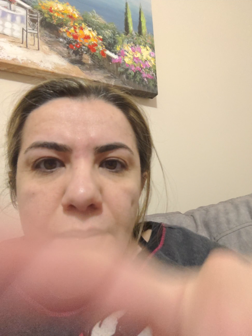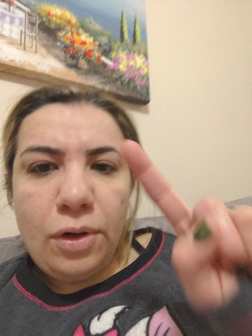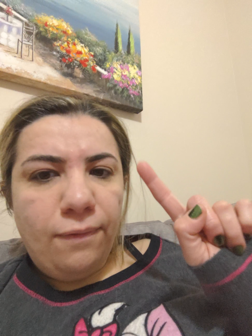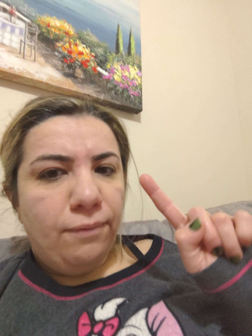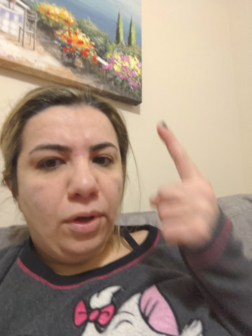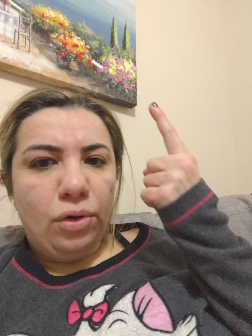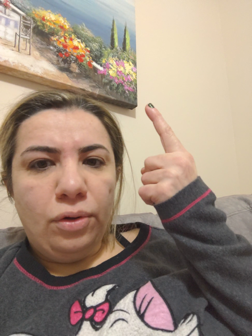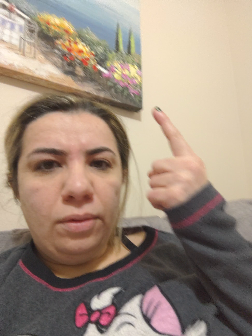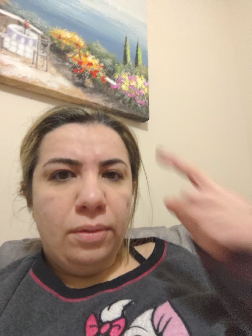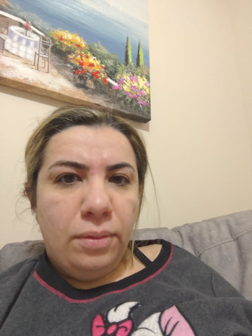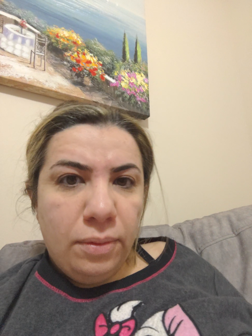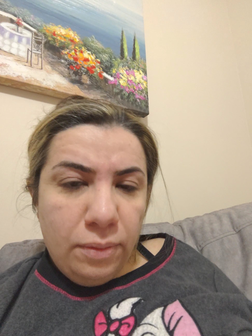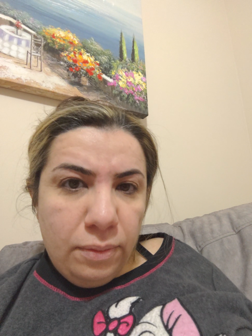first